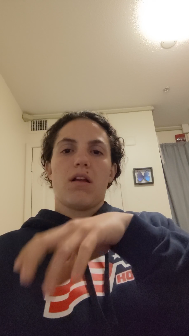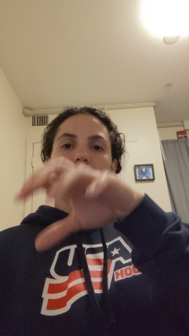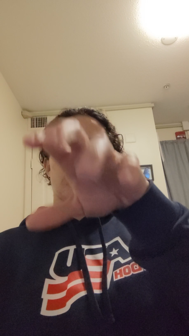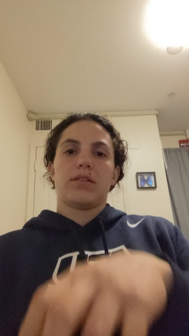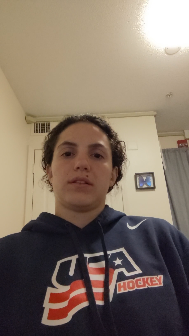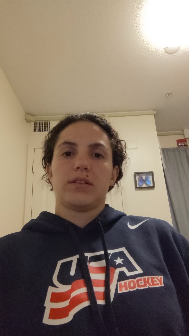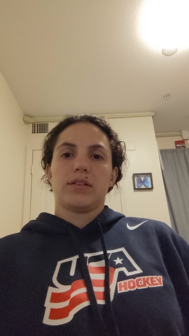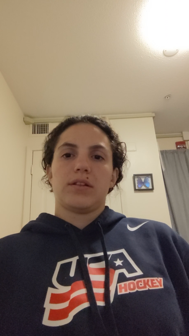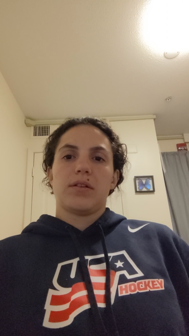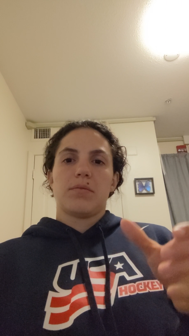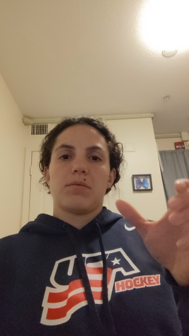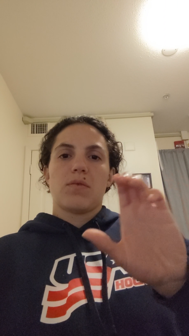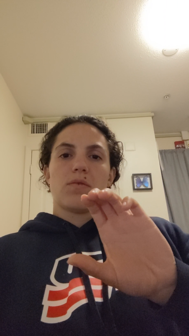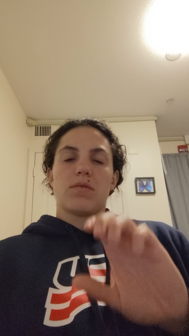pour